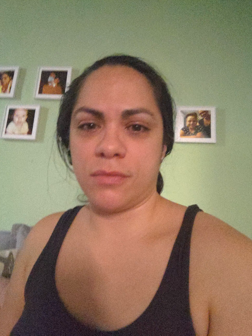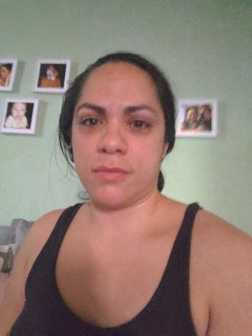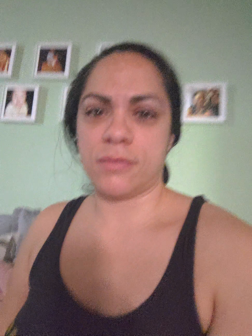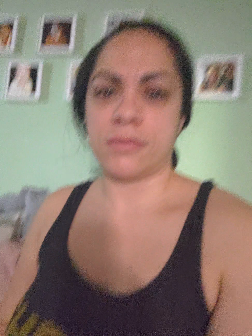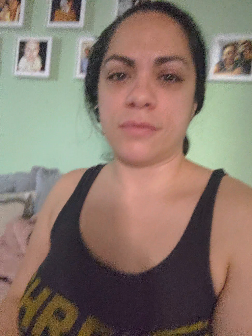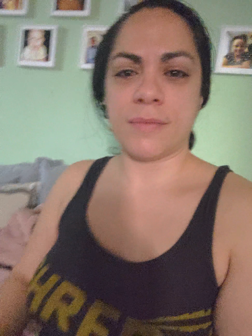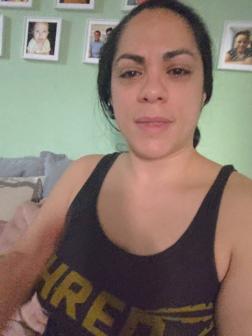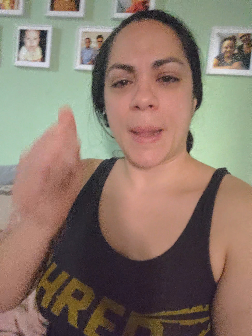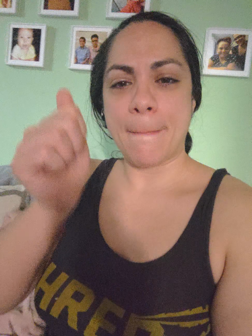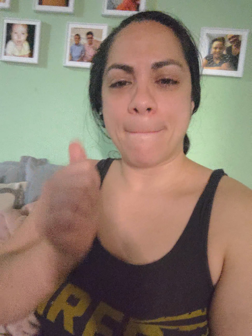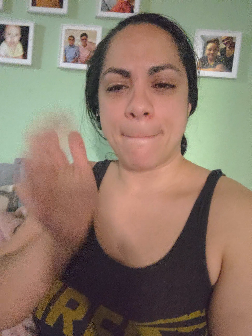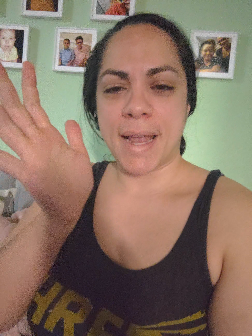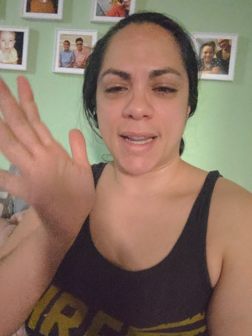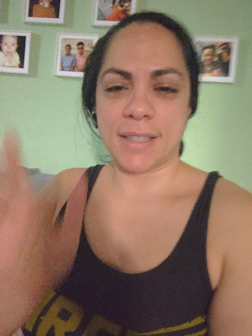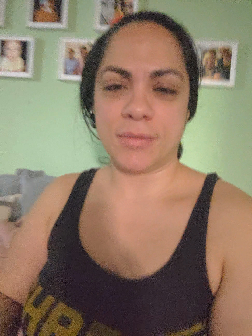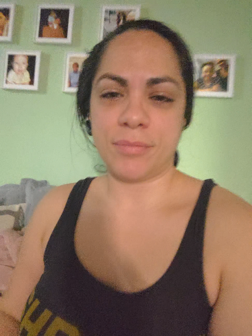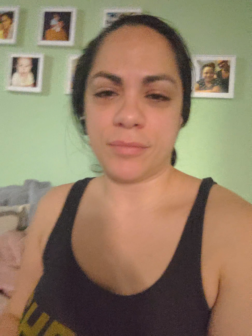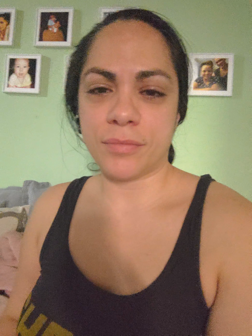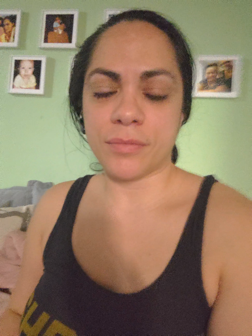mitten